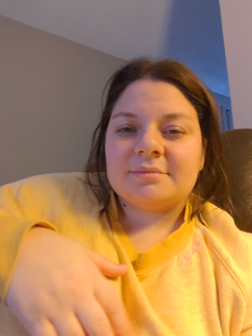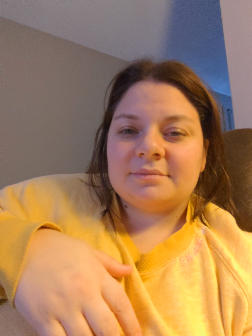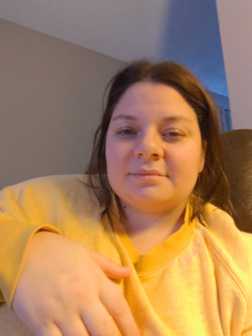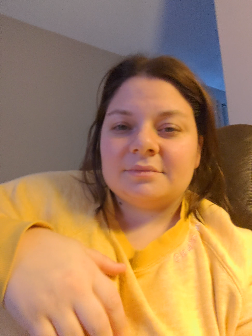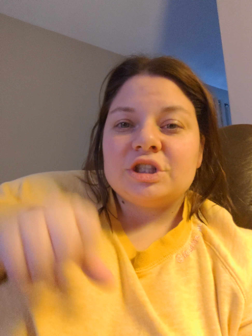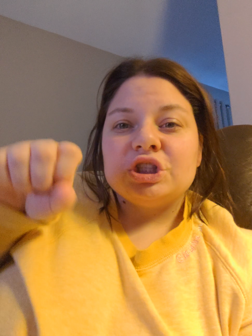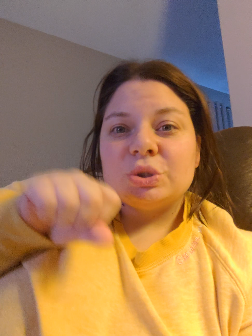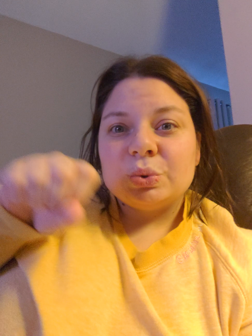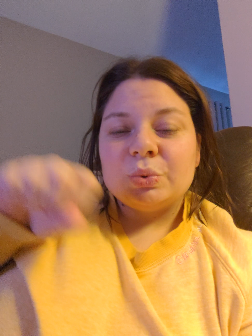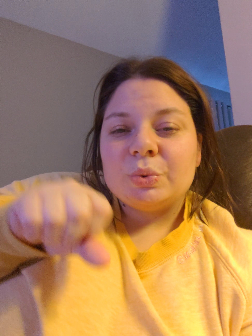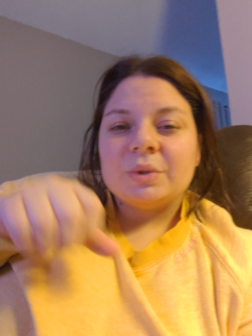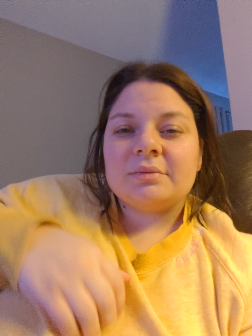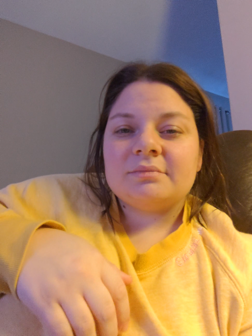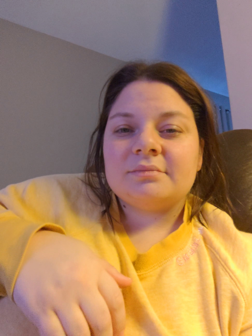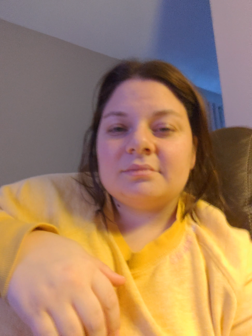shoe